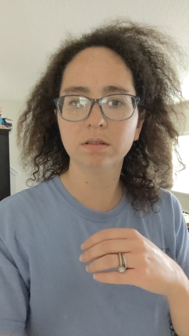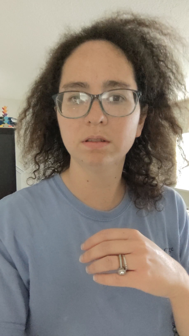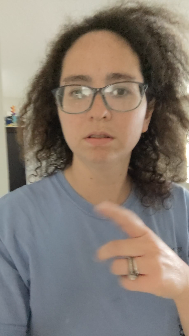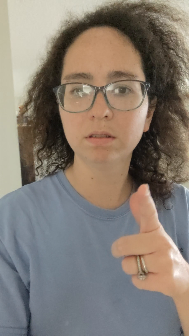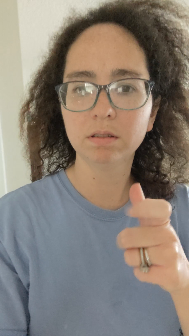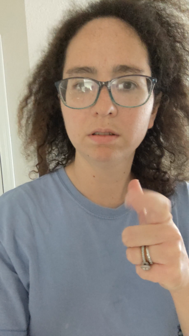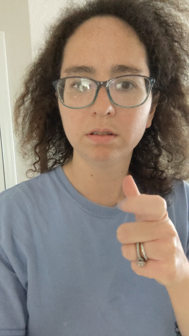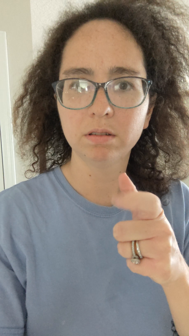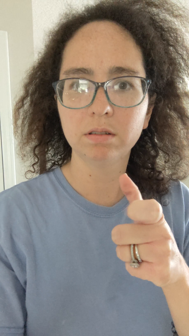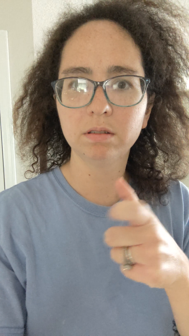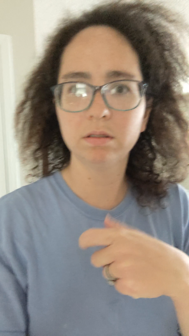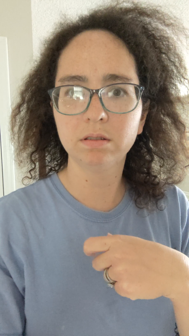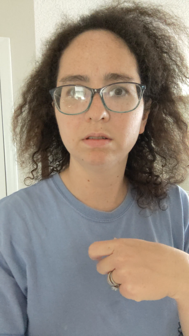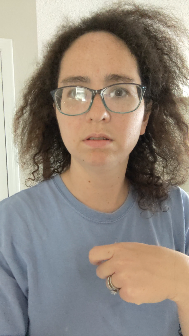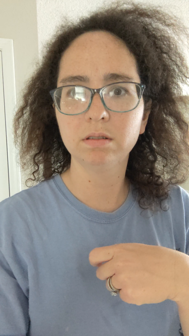run